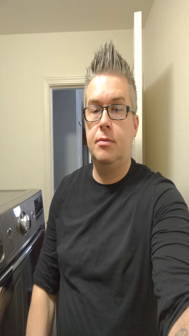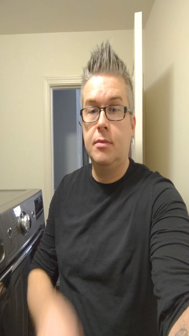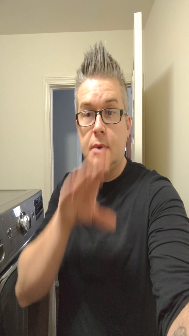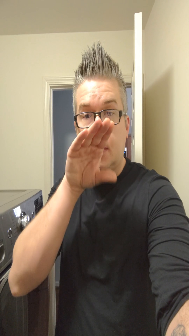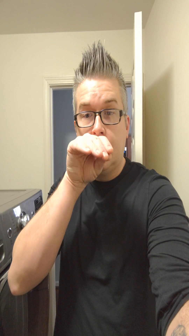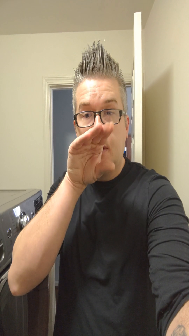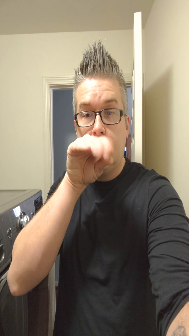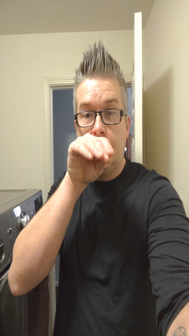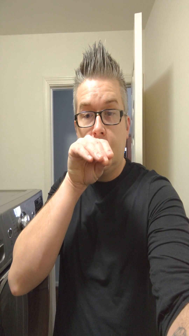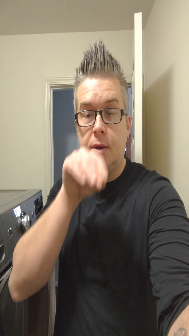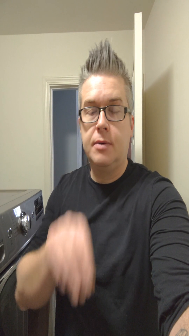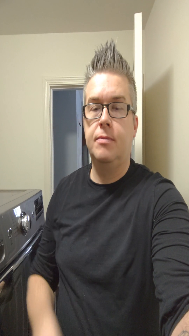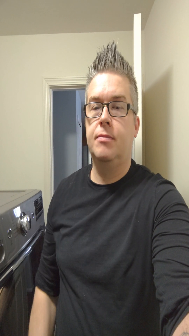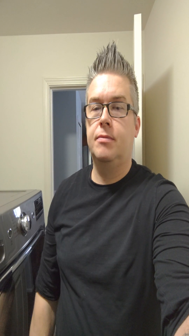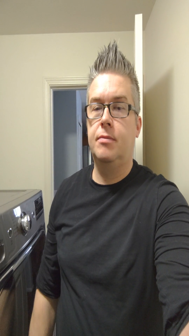goose